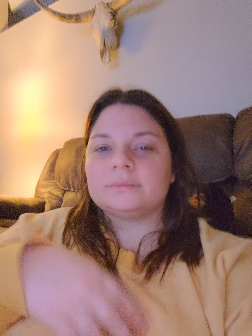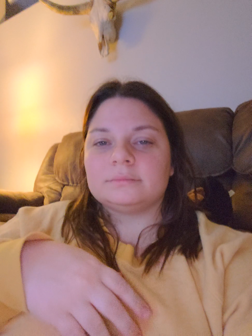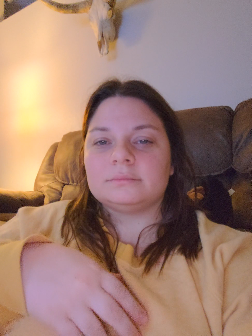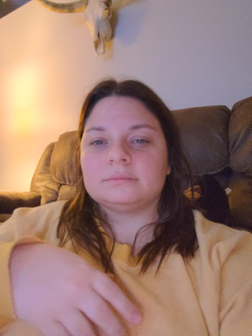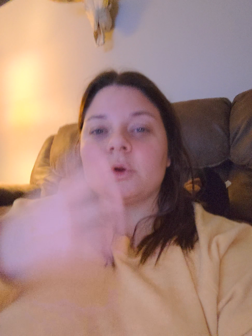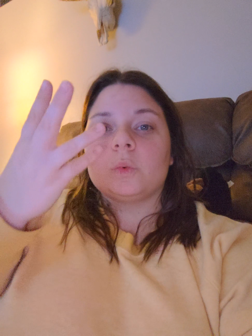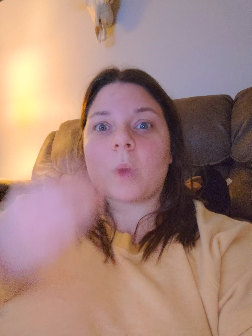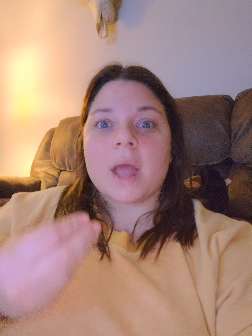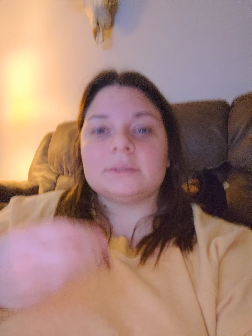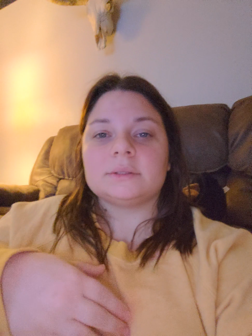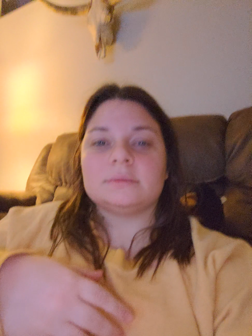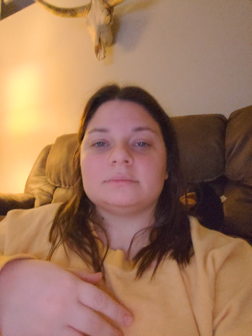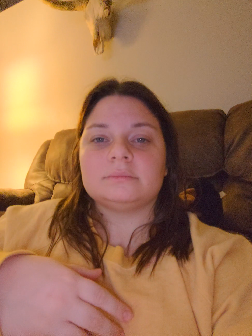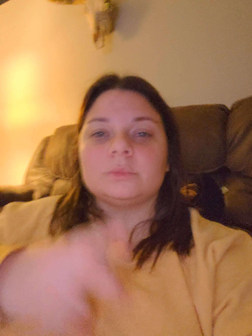wet